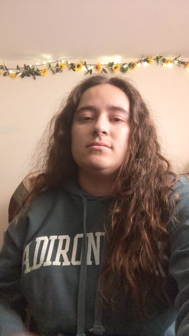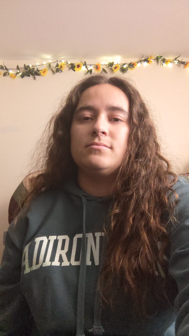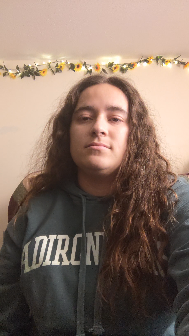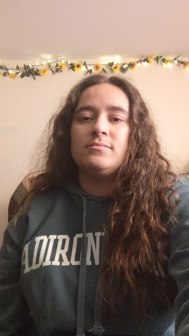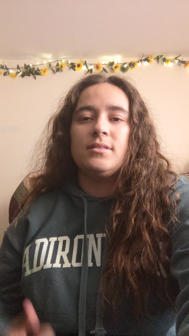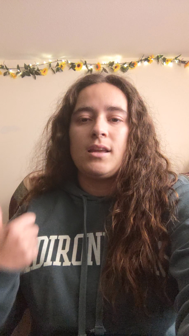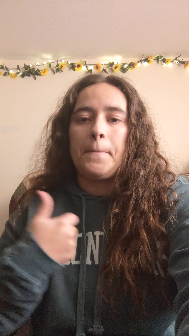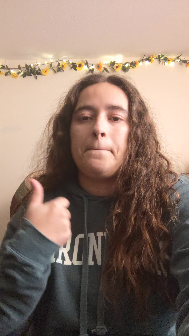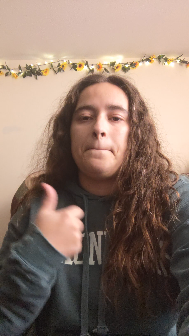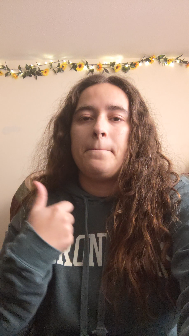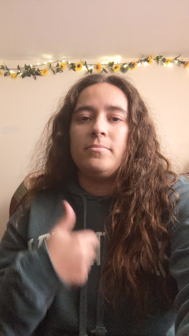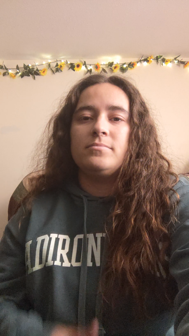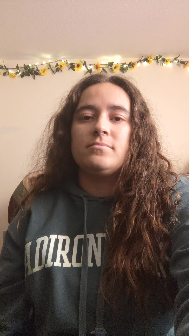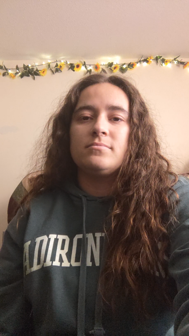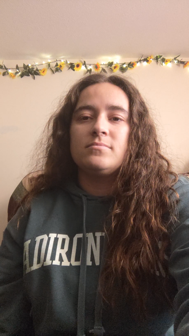game